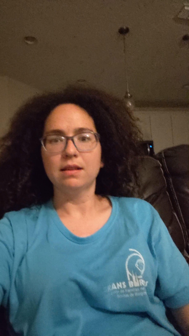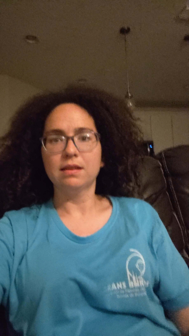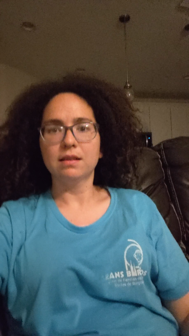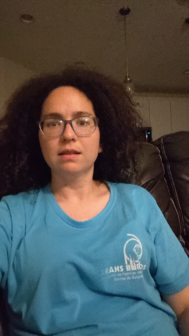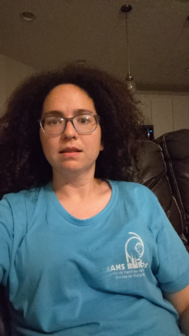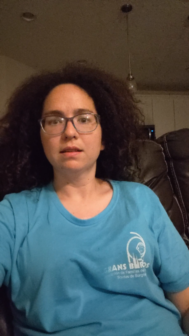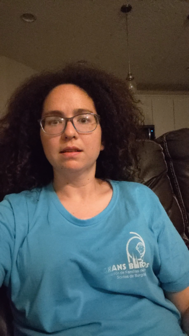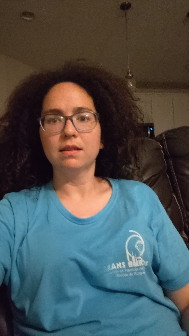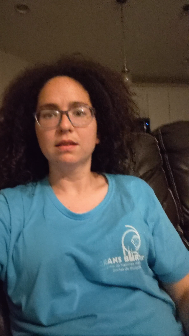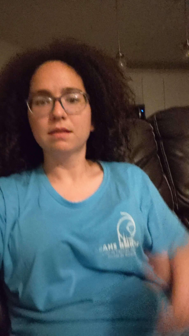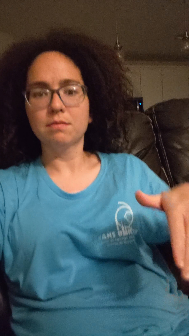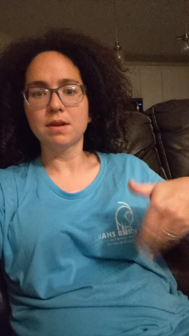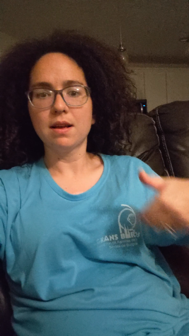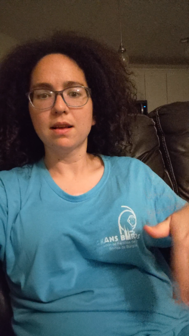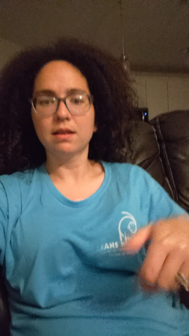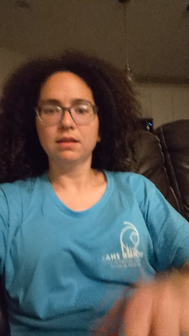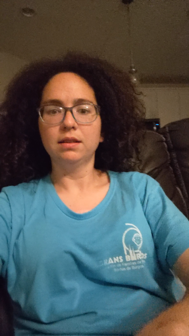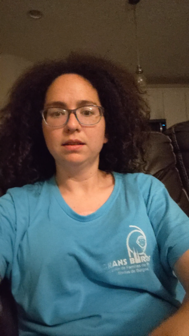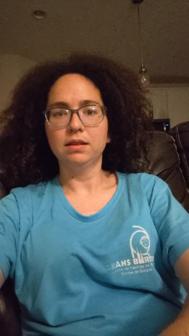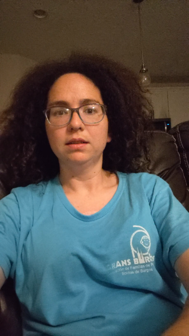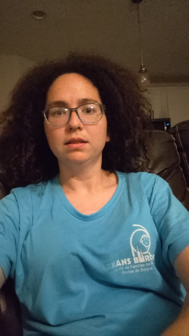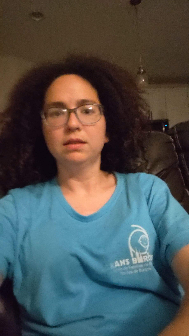pants